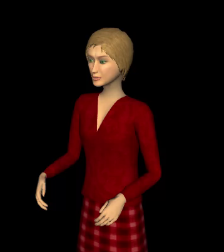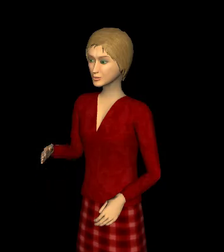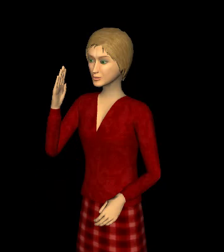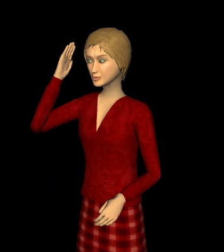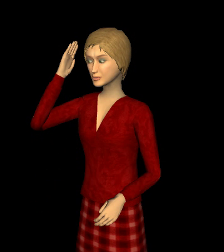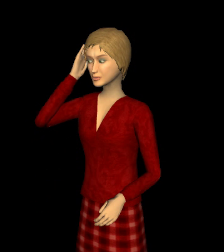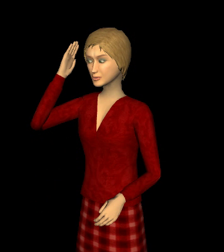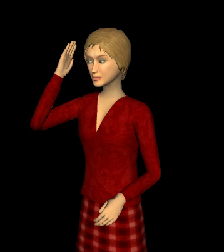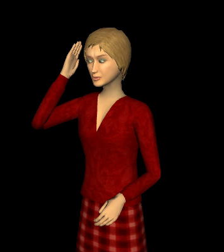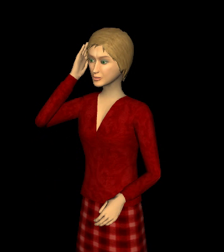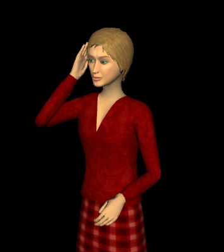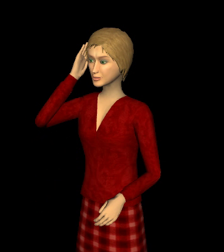أعلم